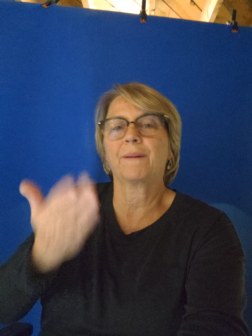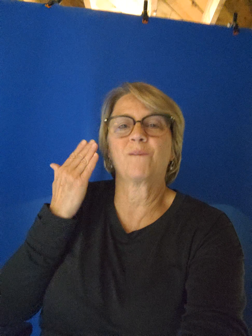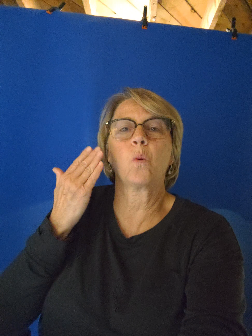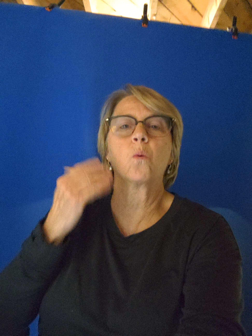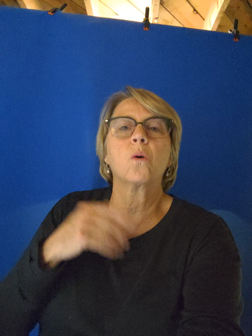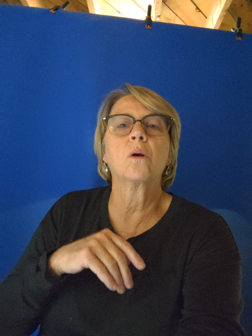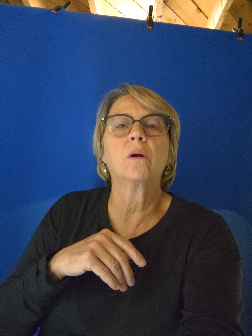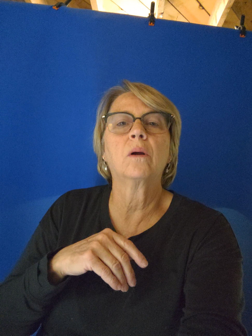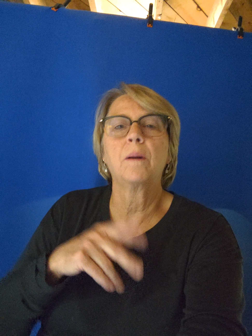before